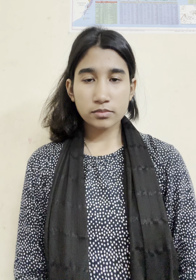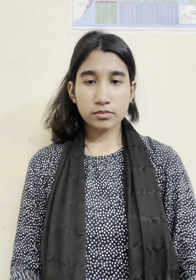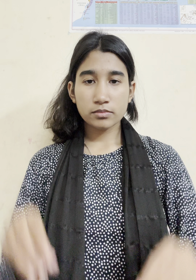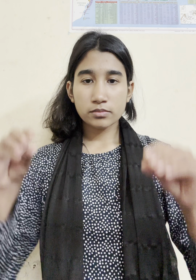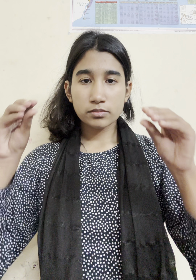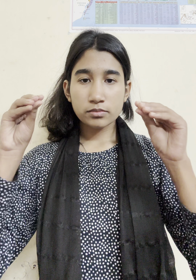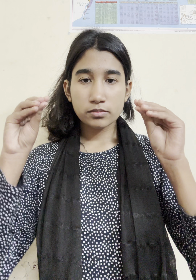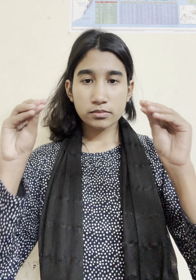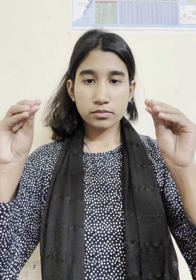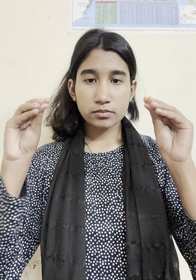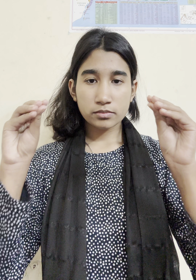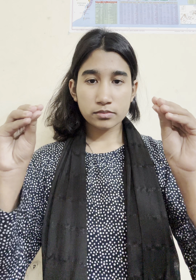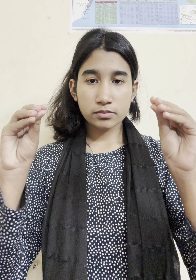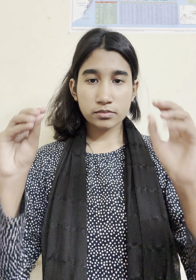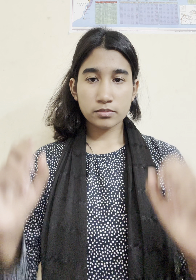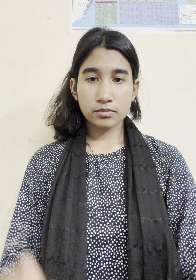উপদেশ দেয়া